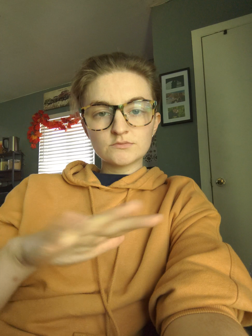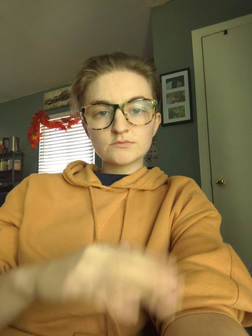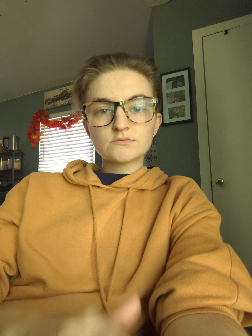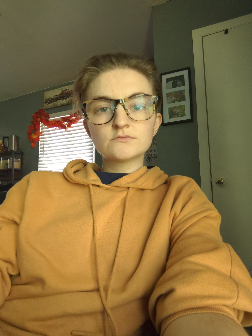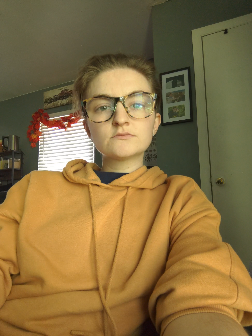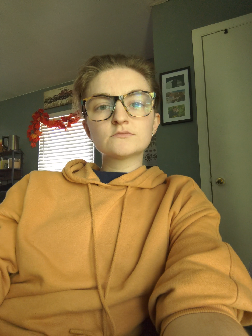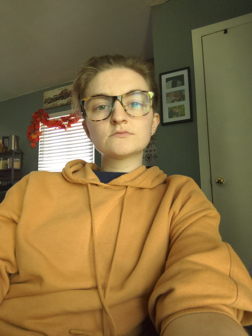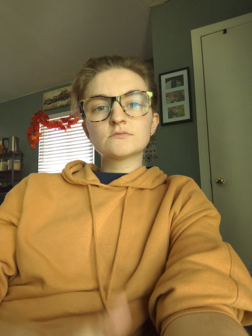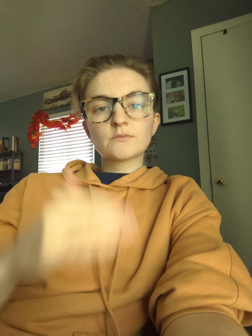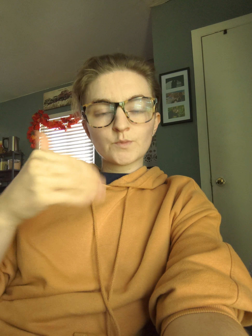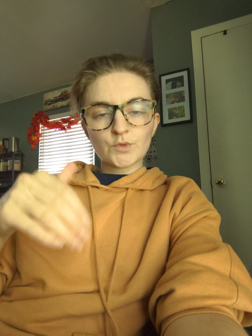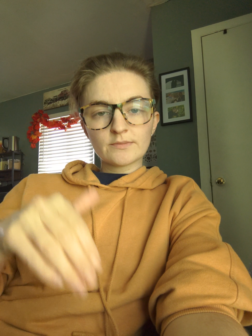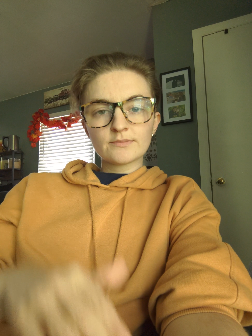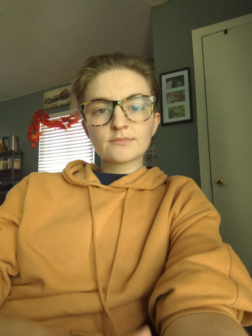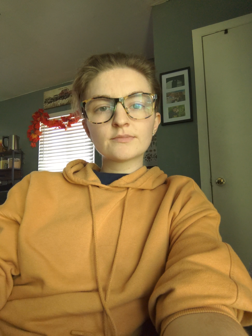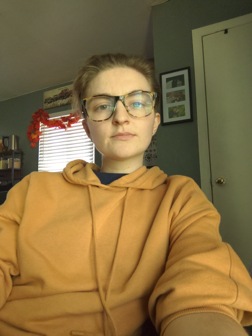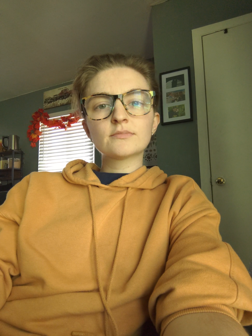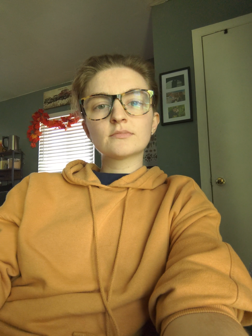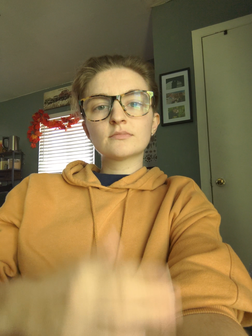shorts